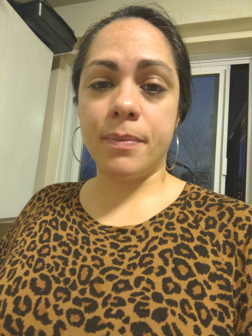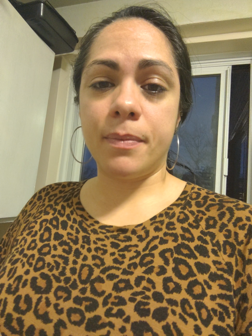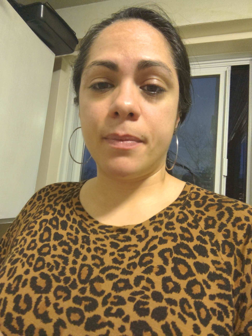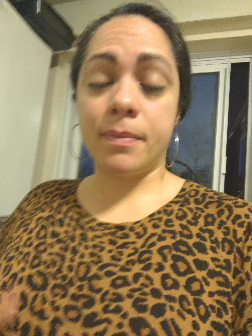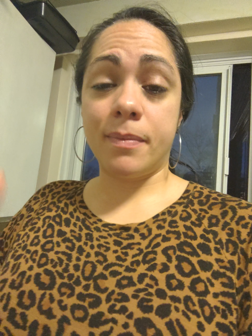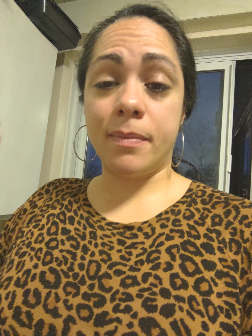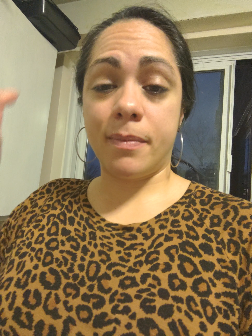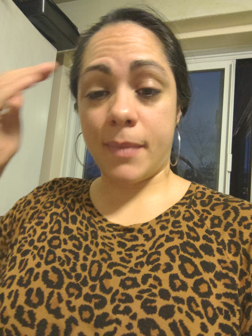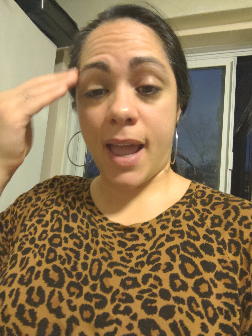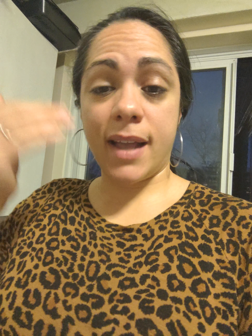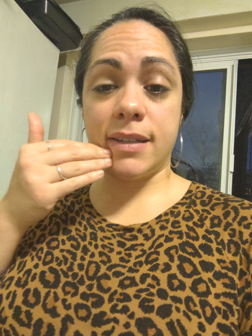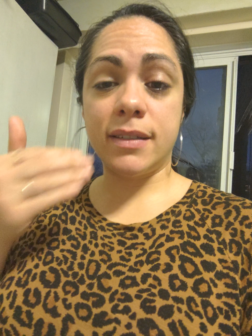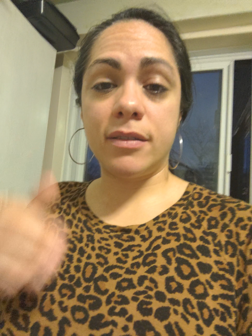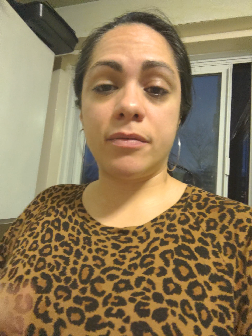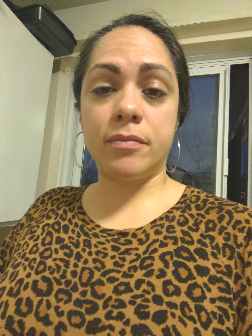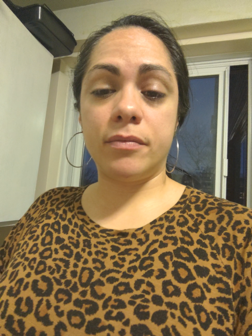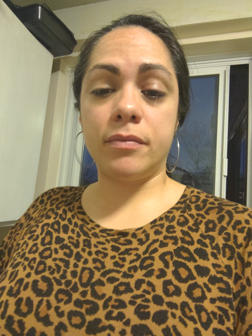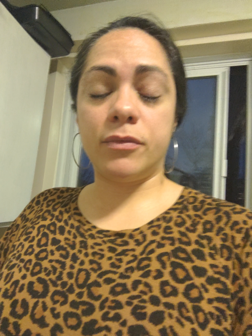head